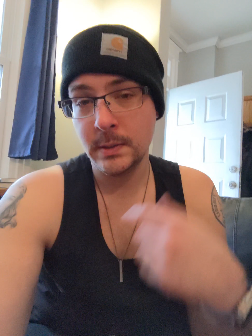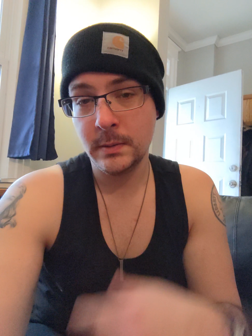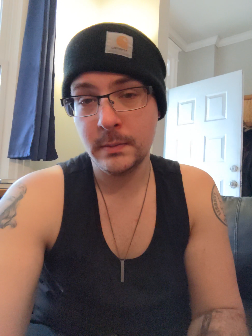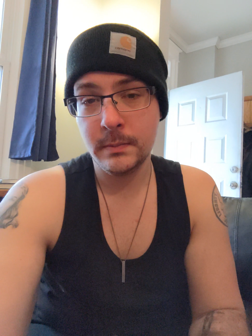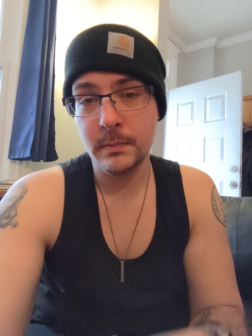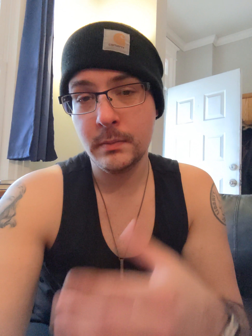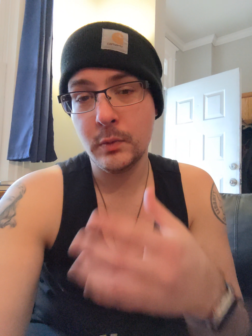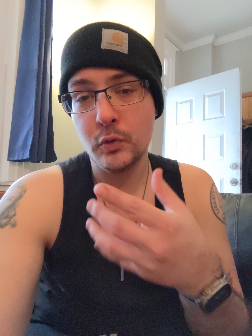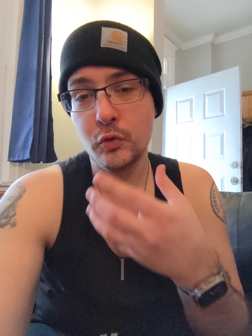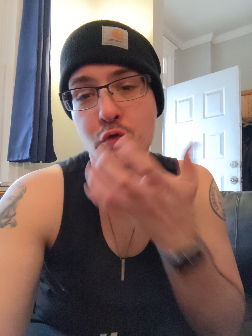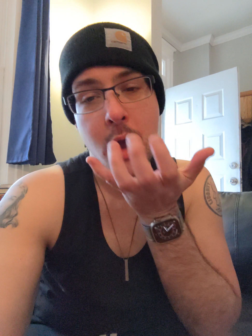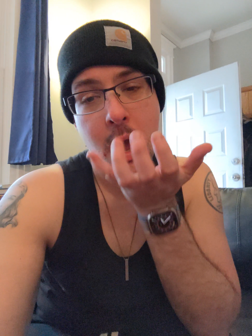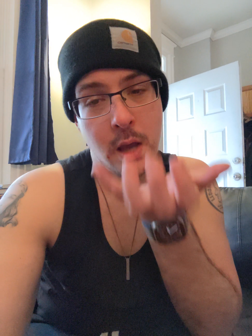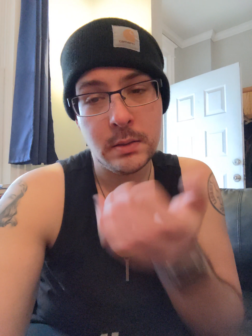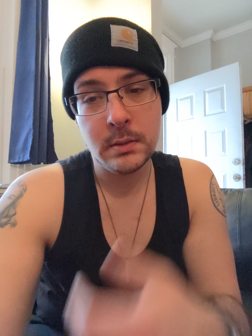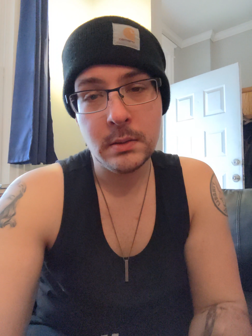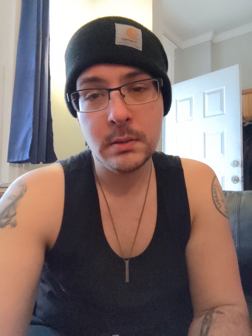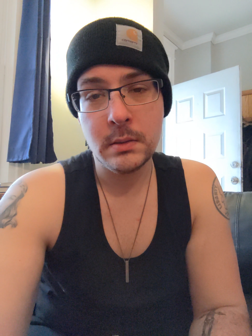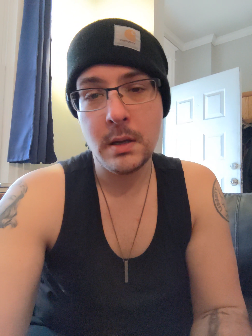grass